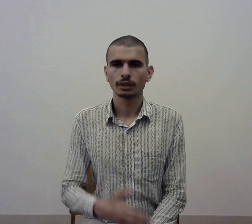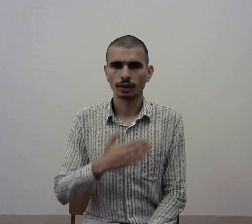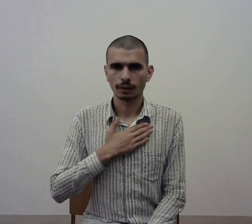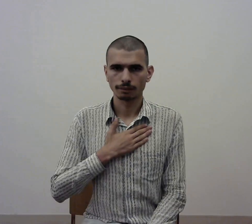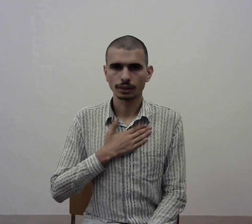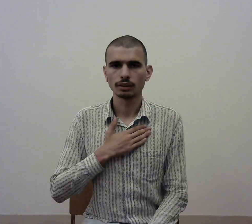mən